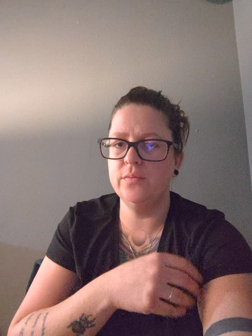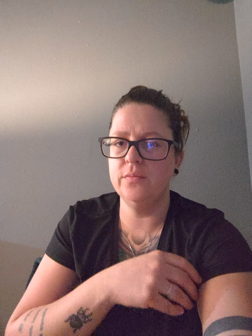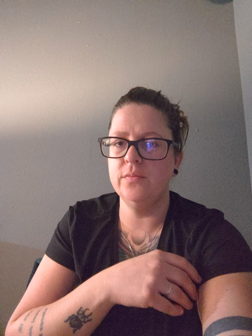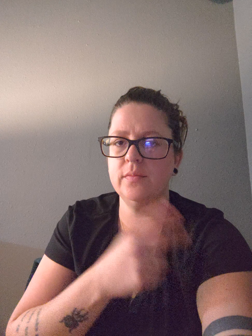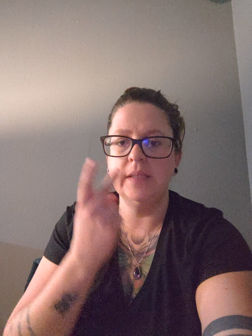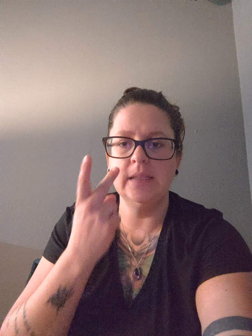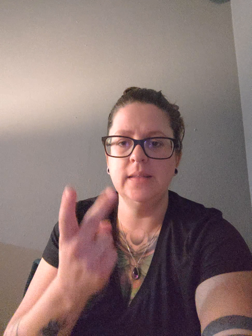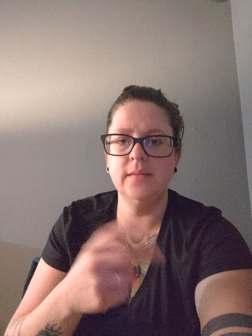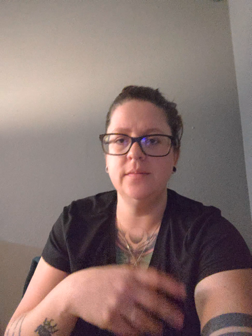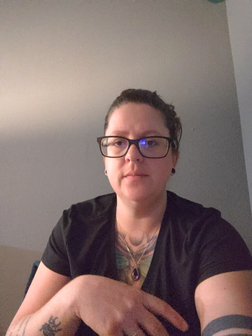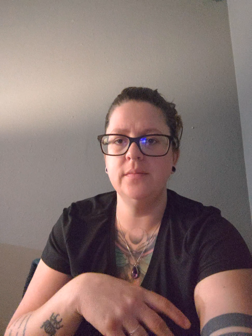see